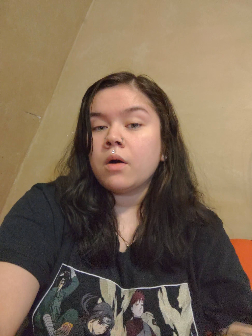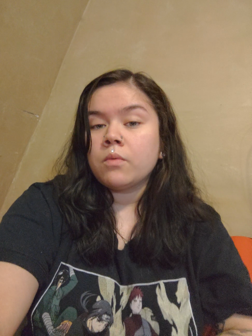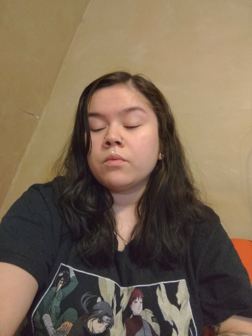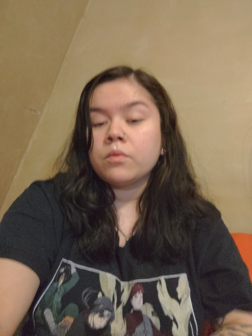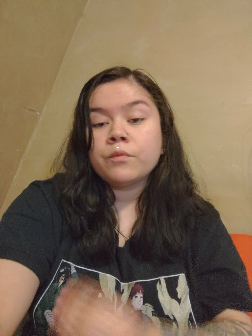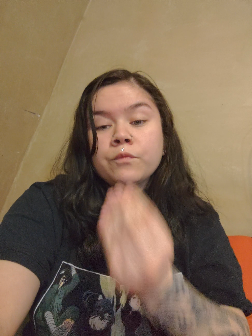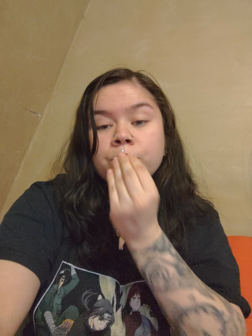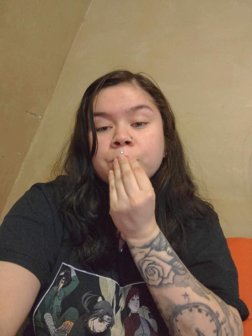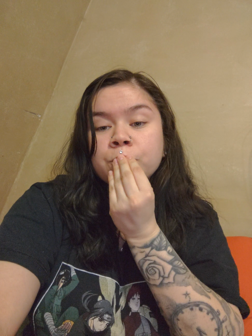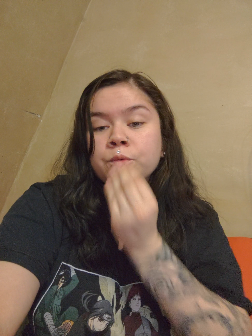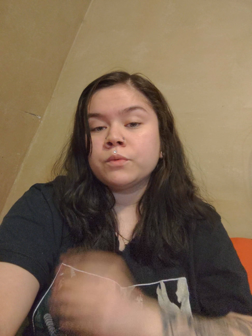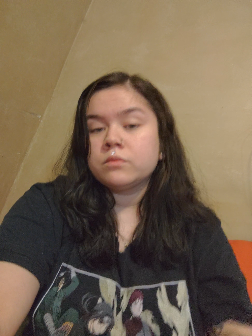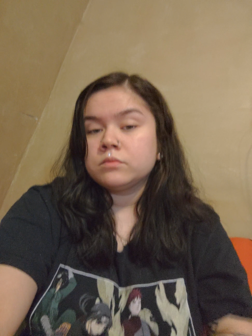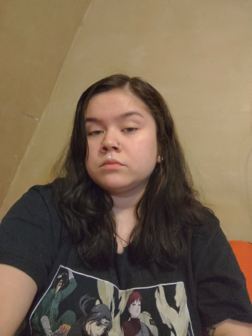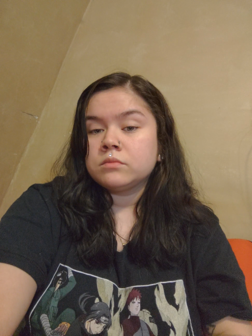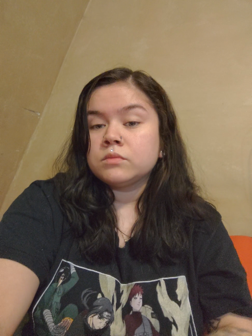food